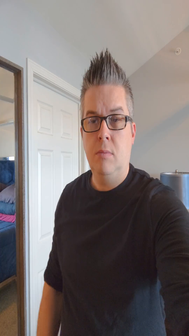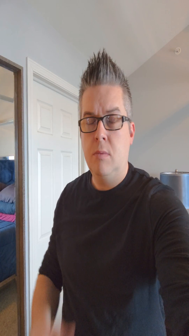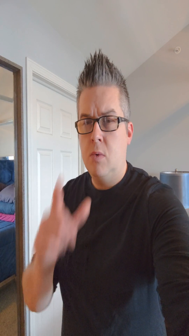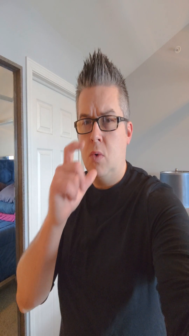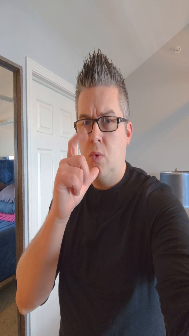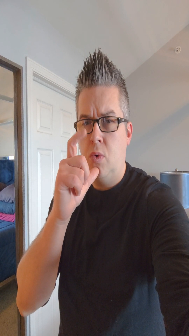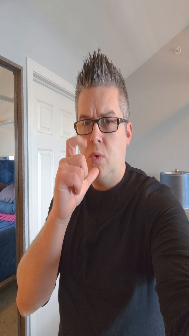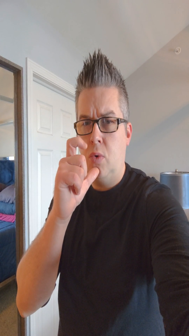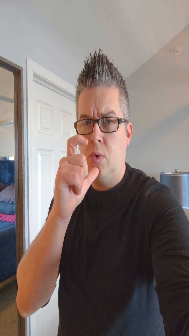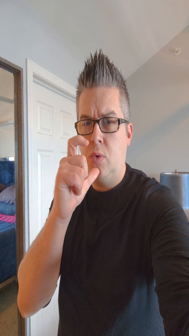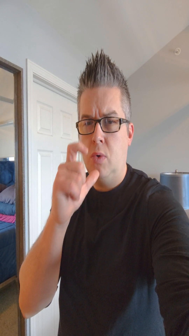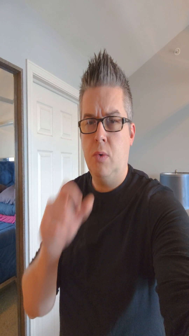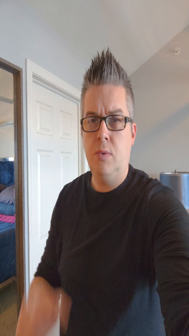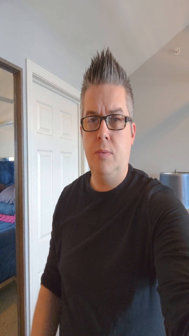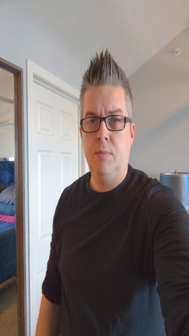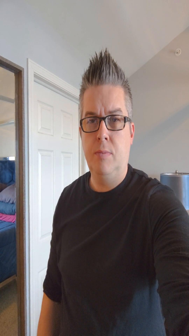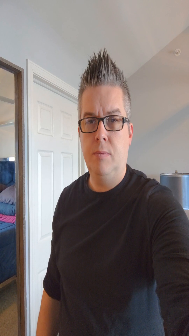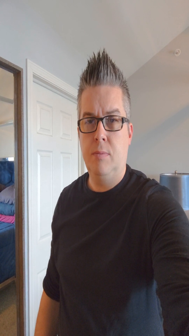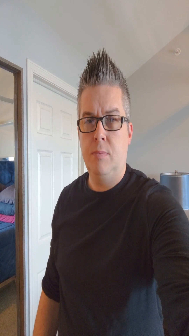who